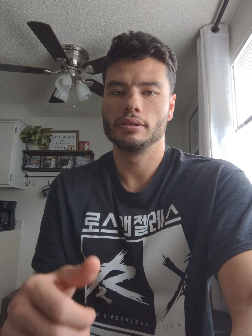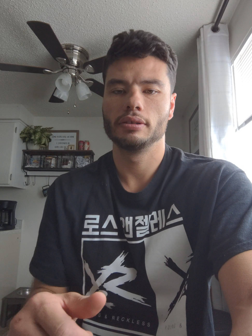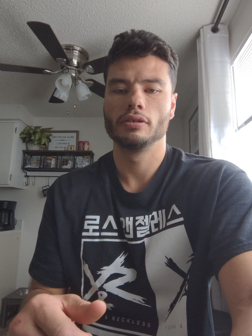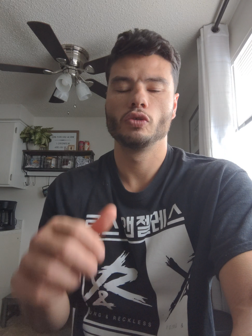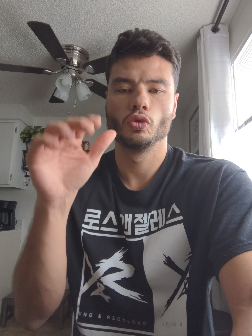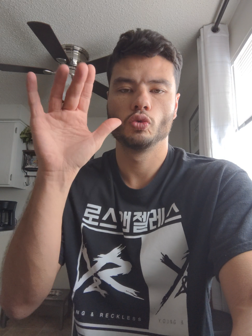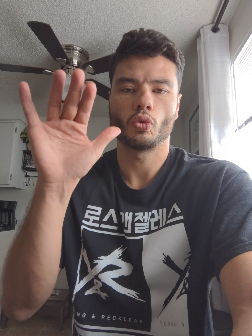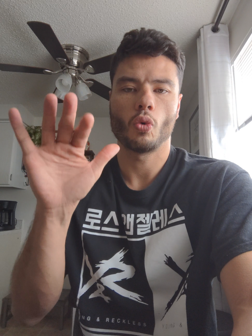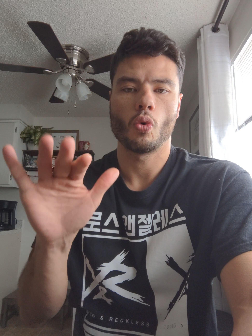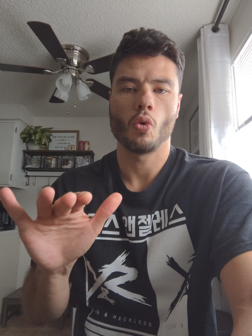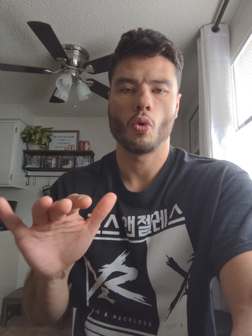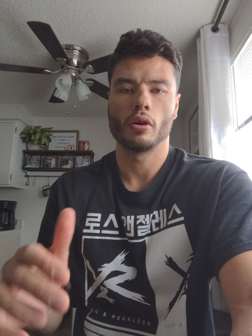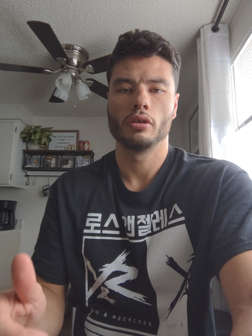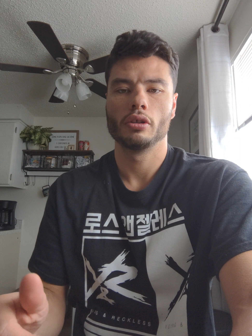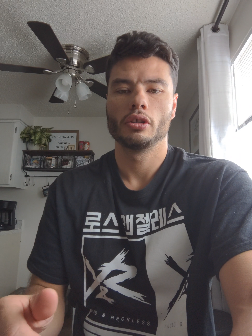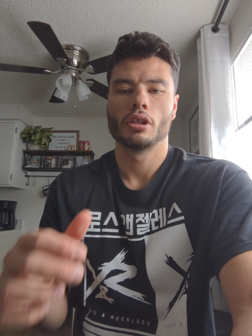snow